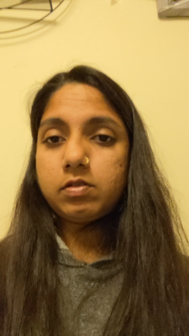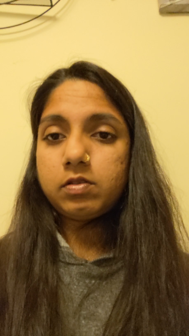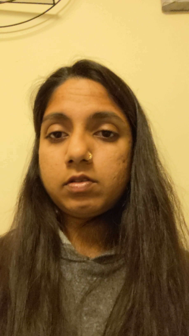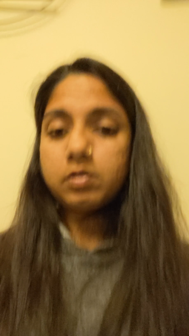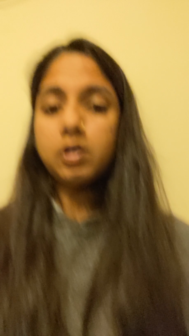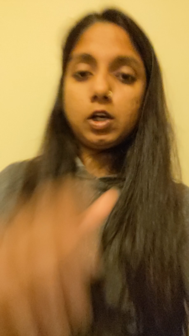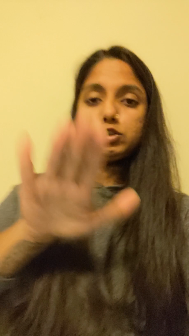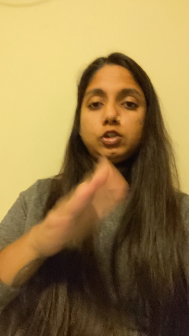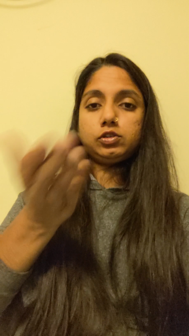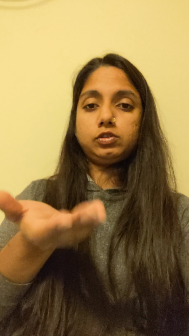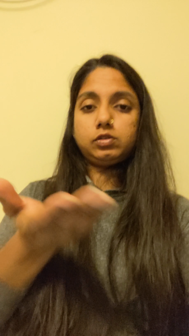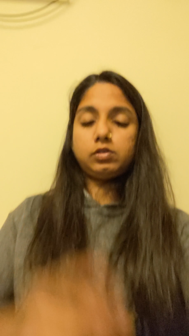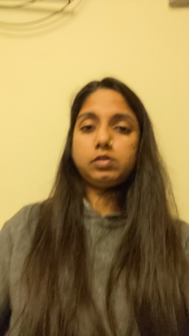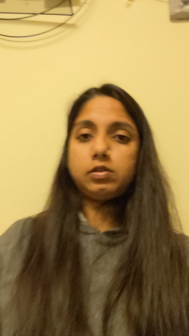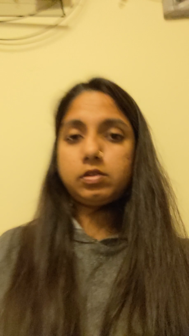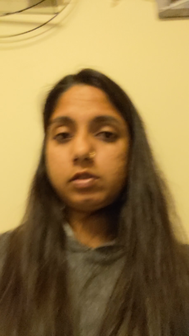kitchen